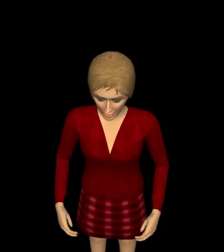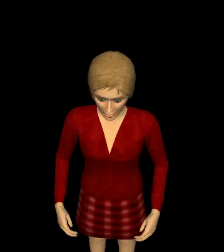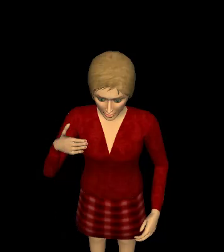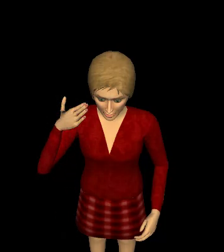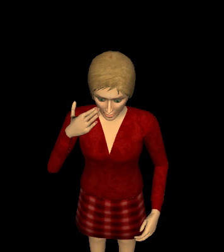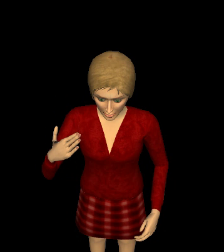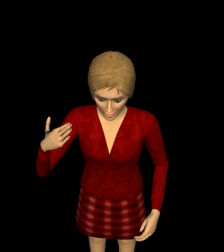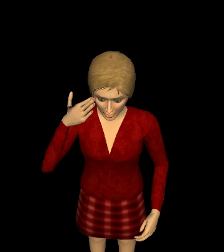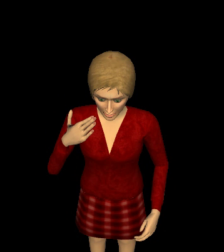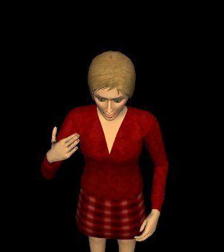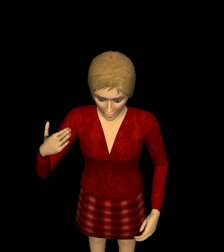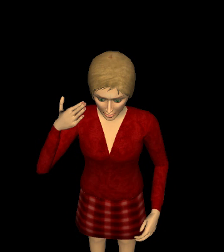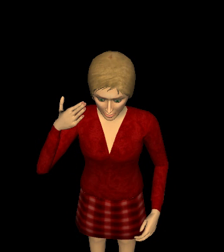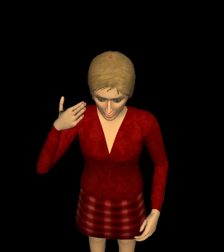حيوان